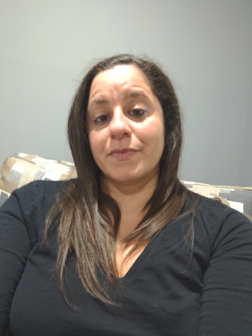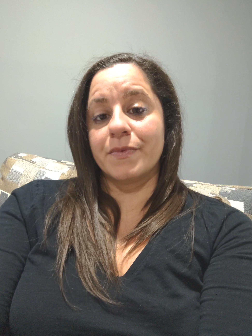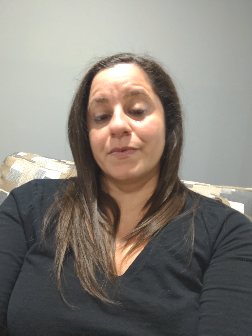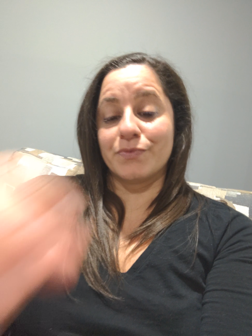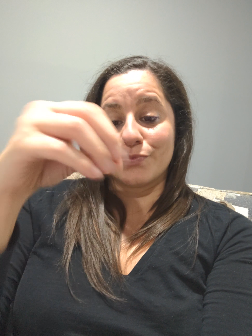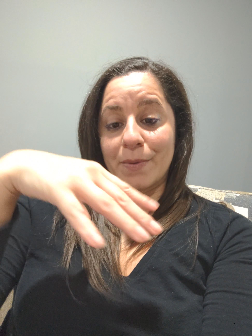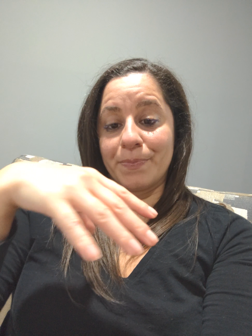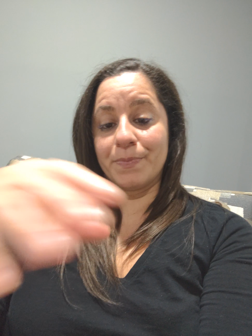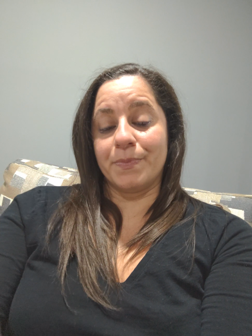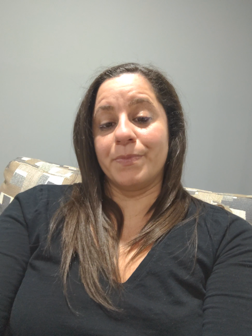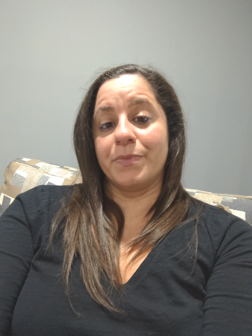drop